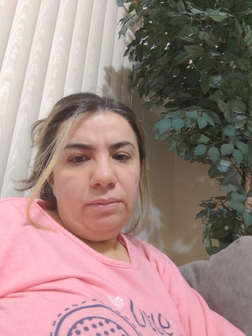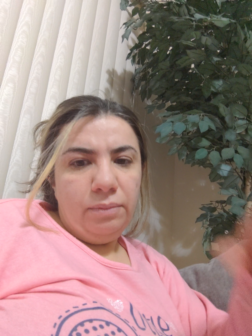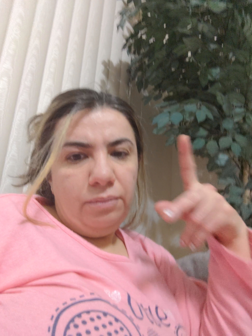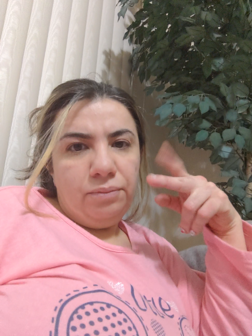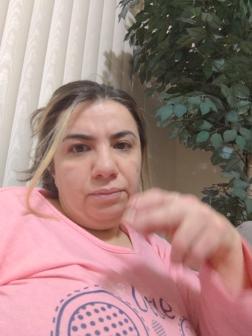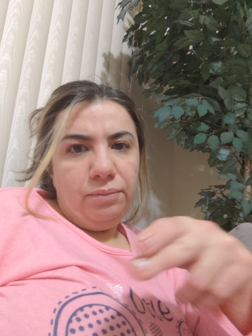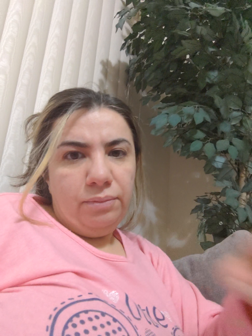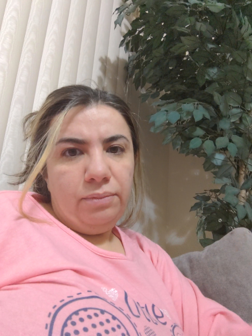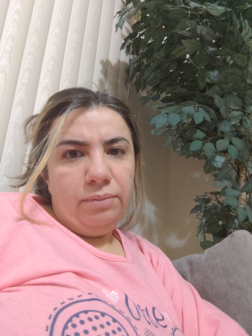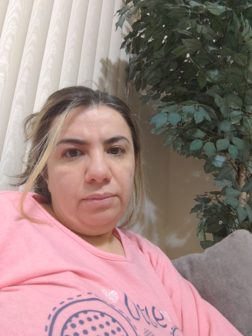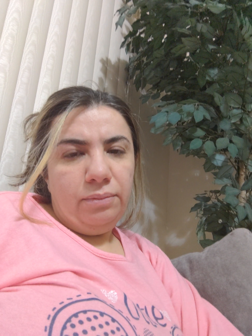cut